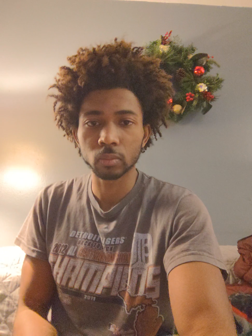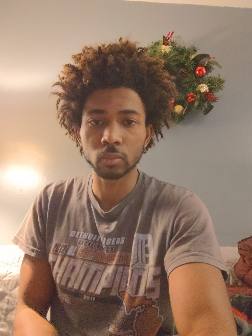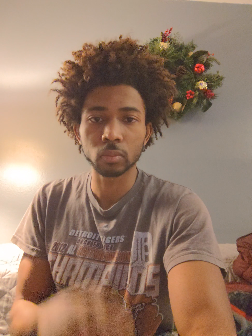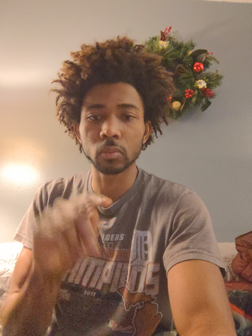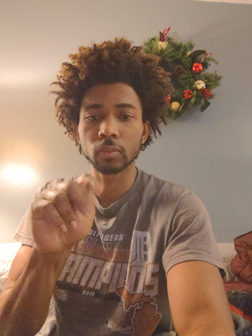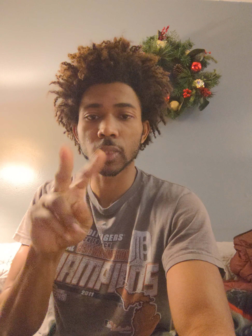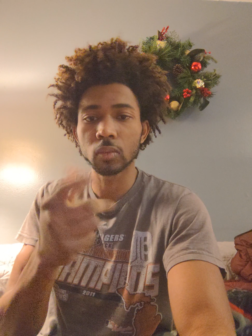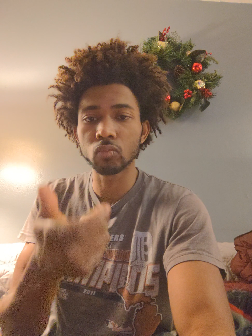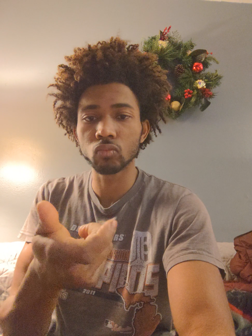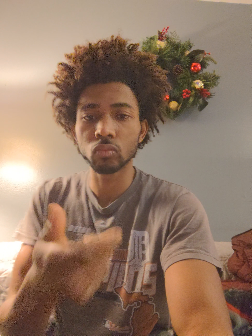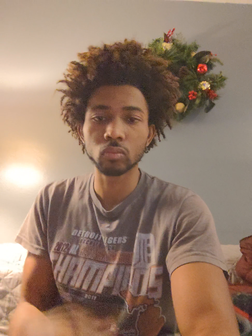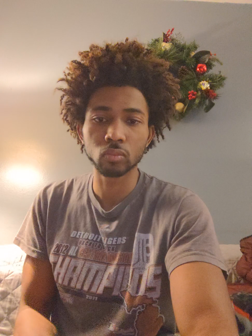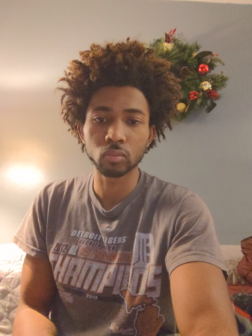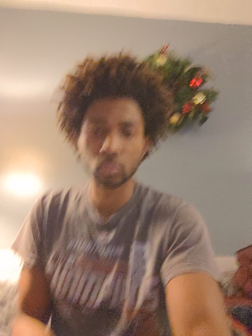TV